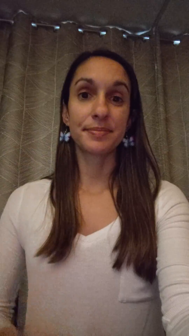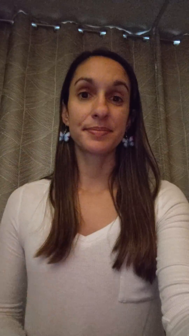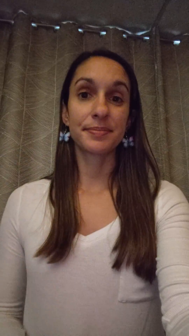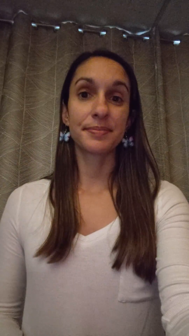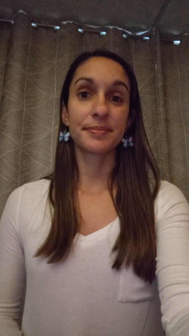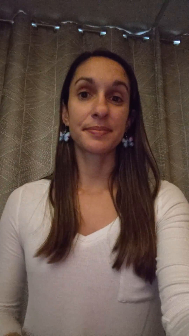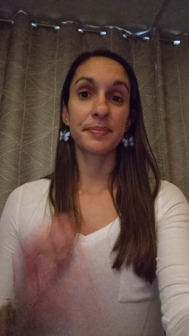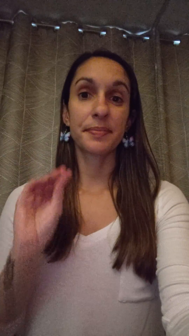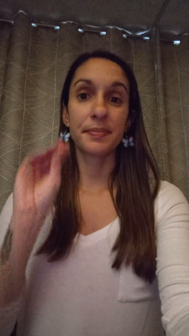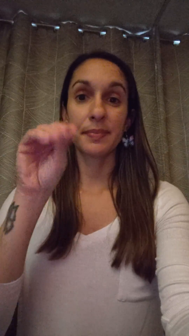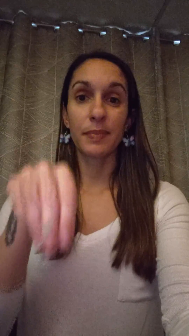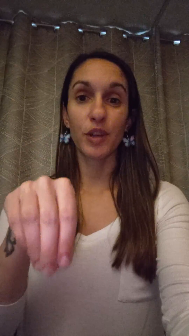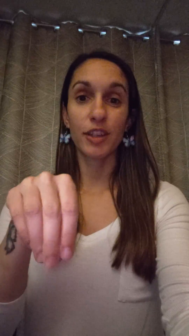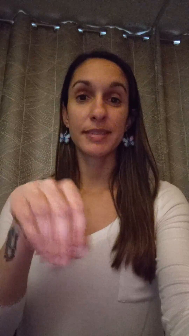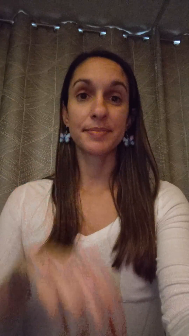put